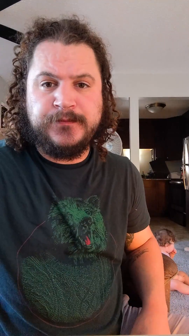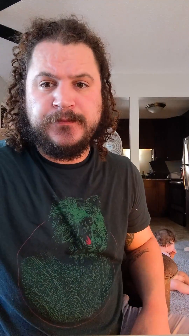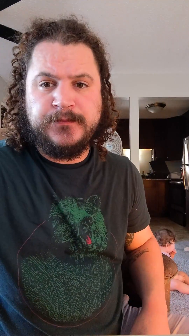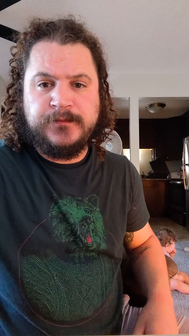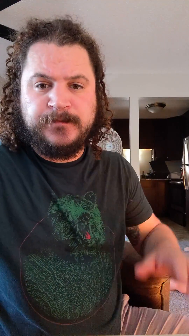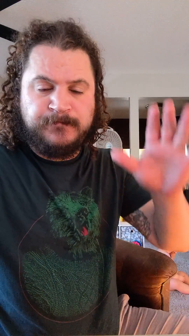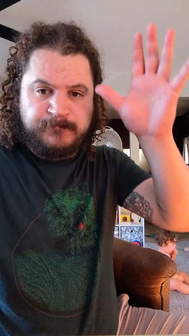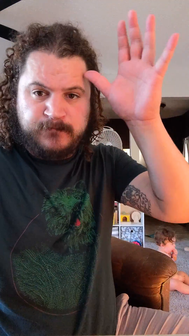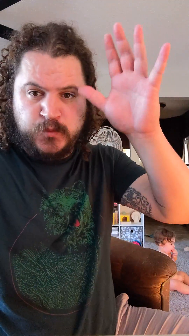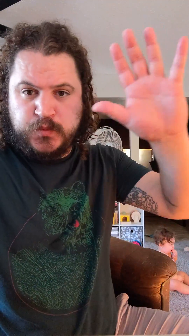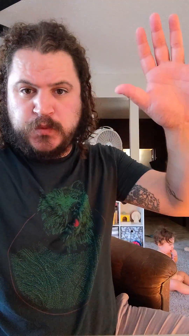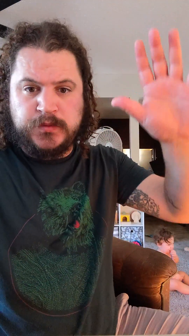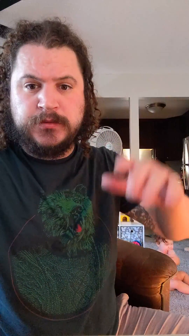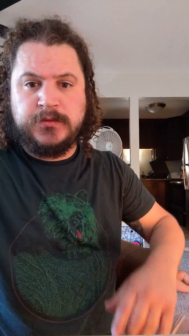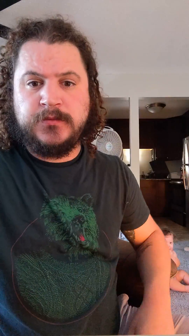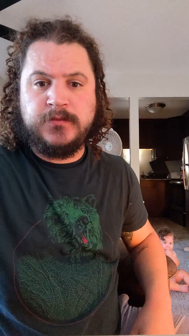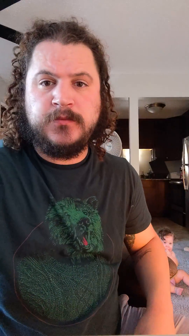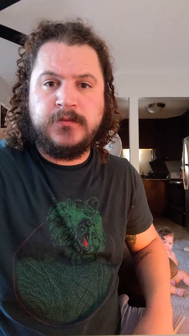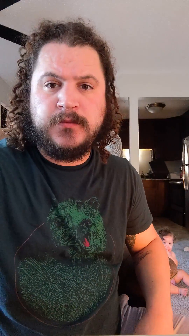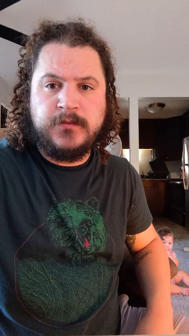moose